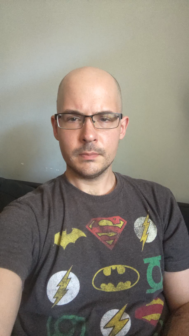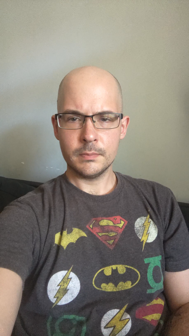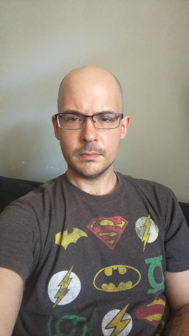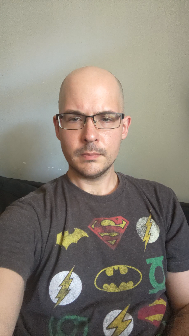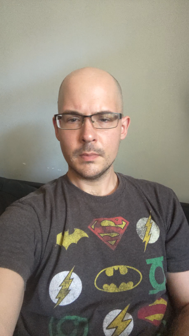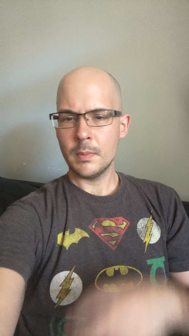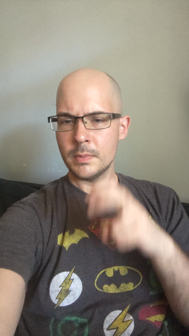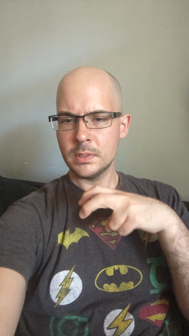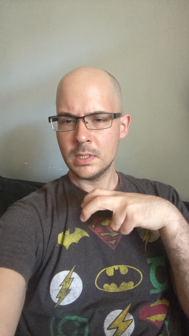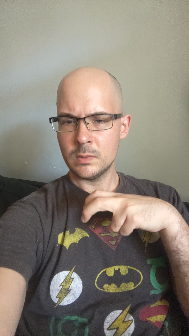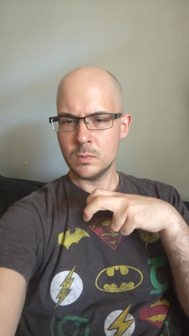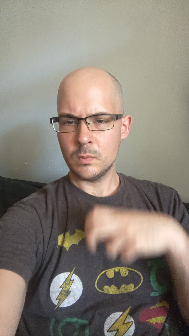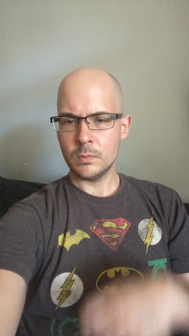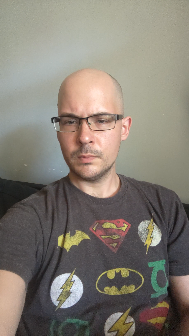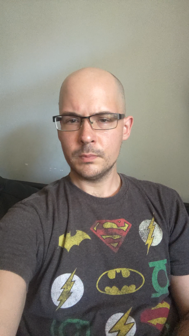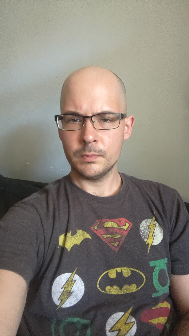potato